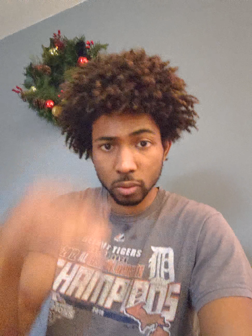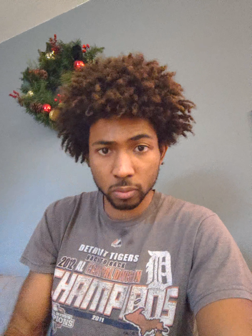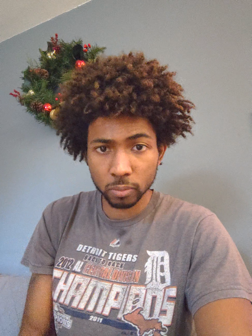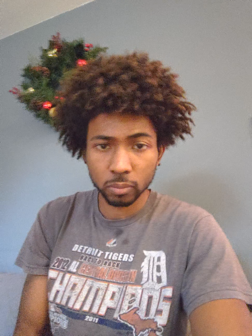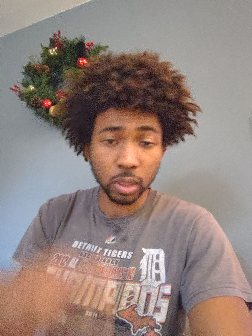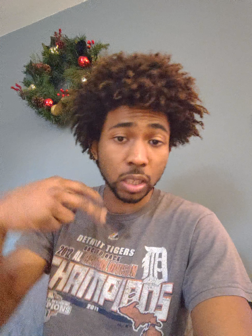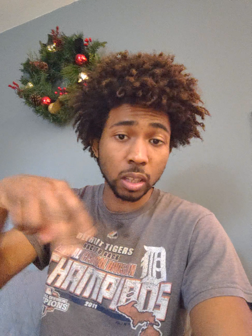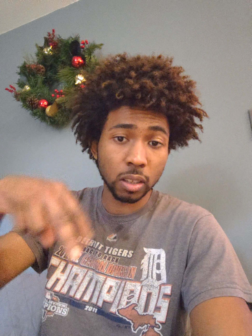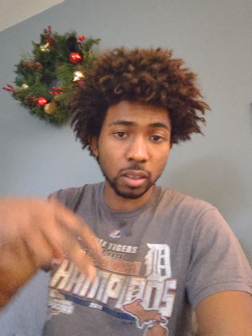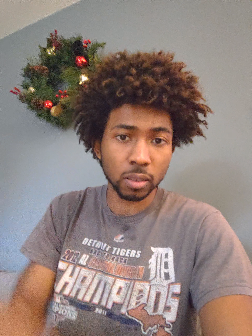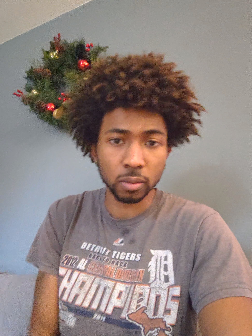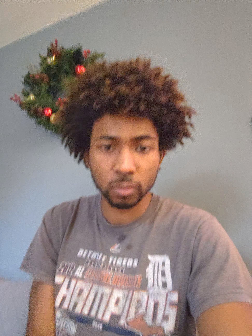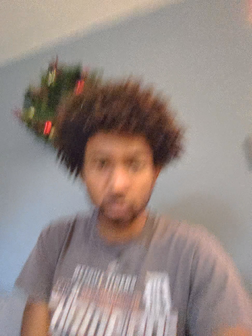dance